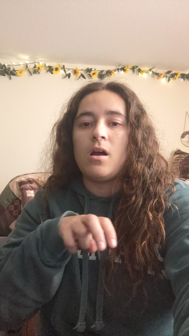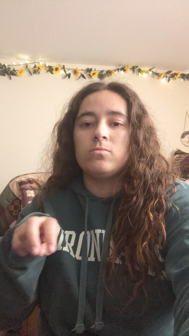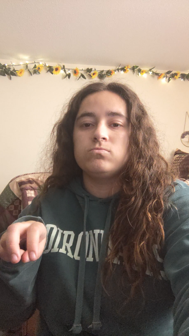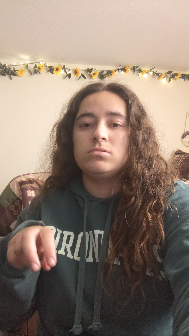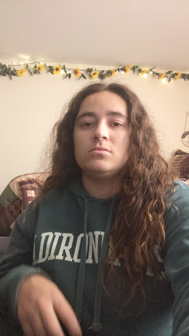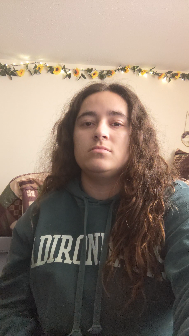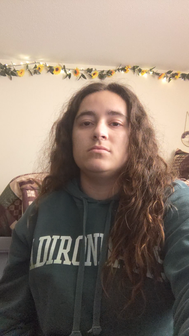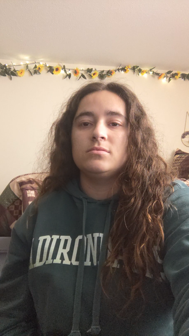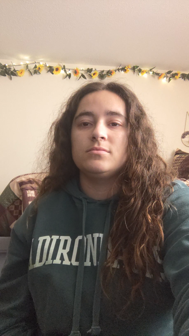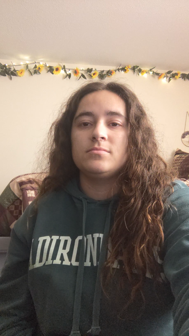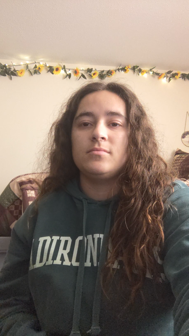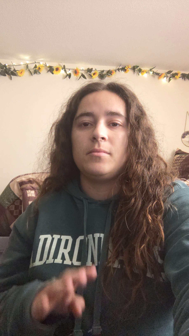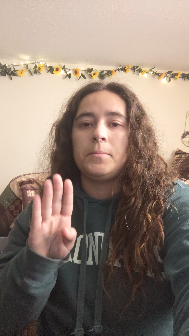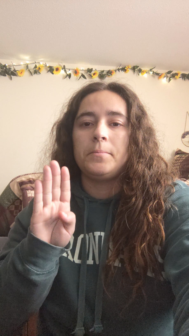be